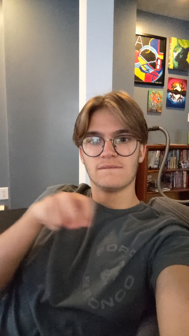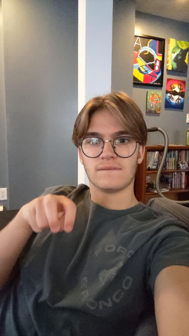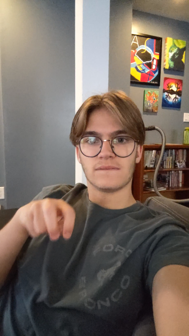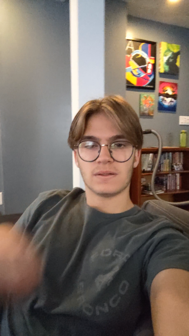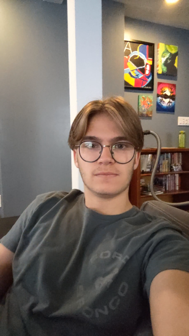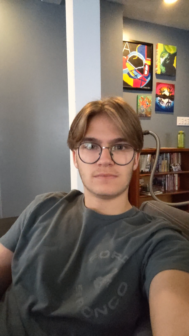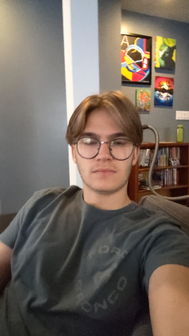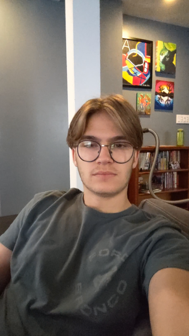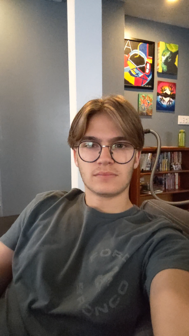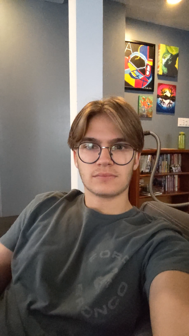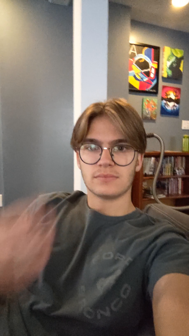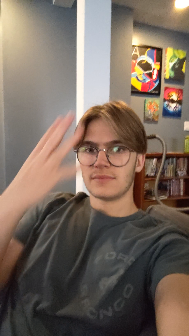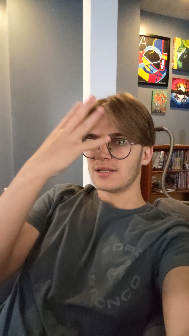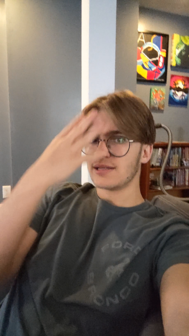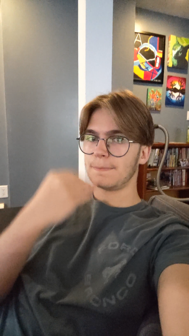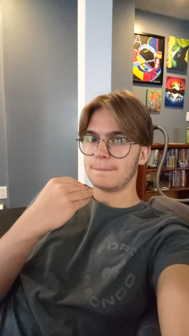asleep